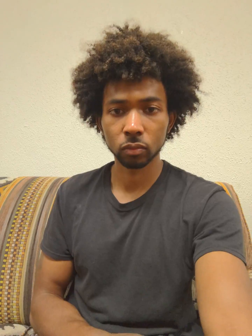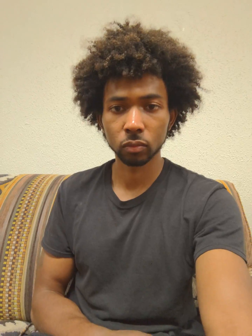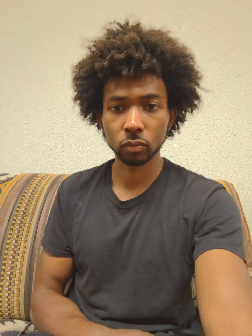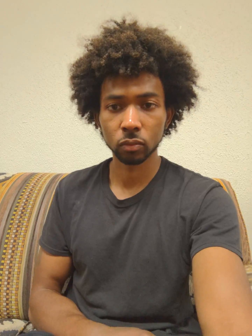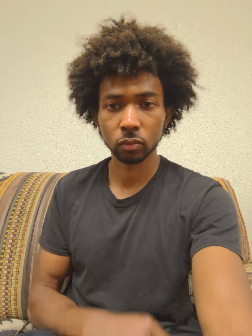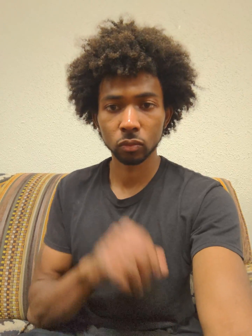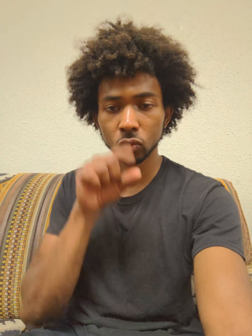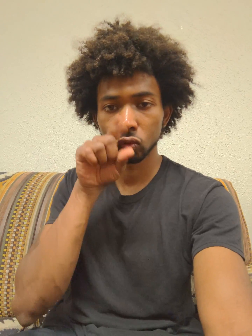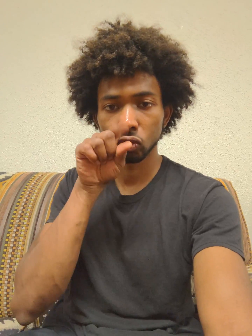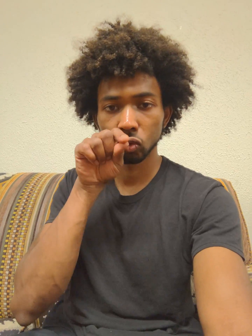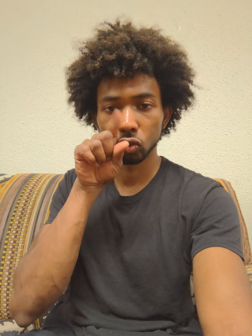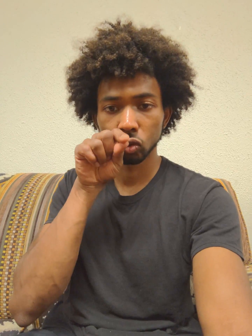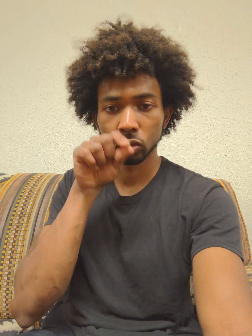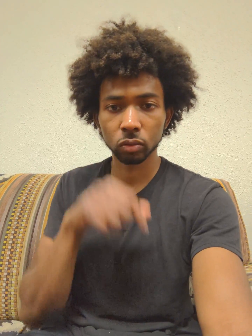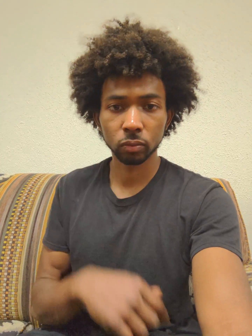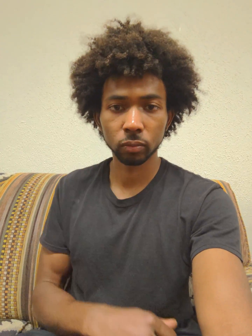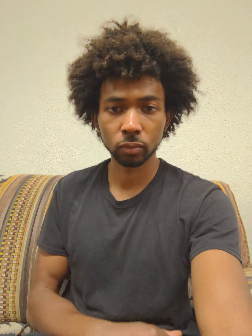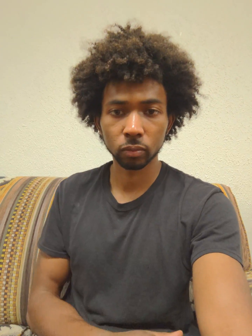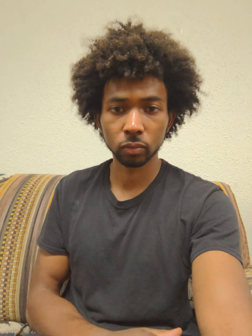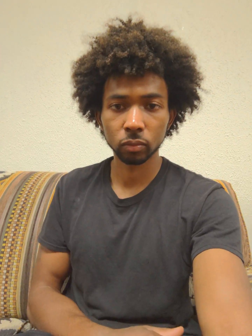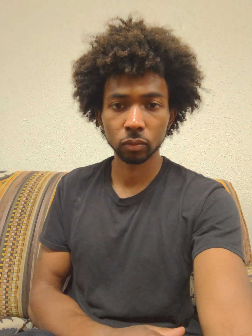chicken